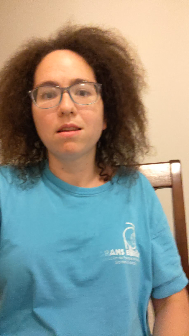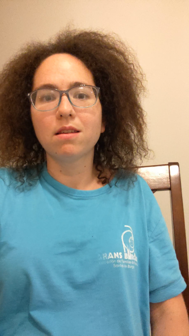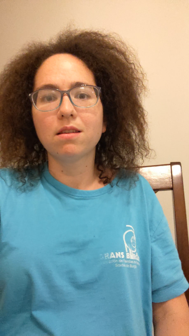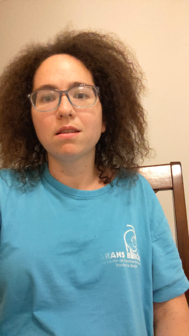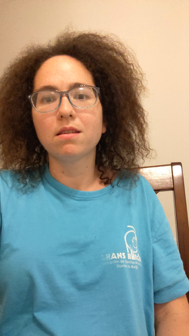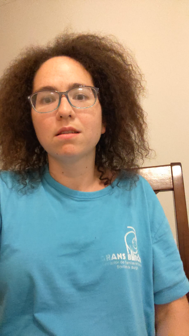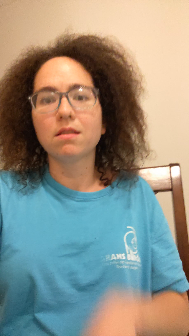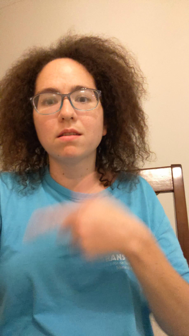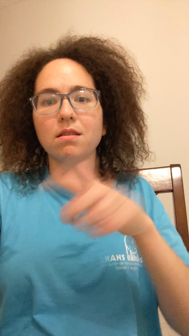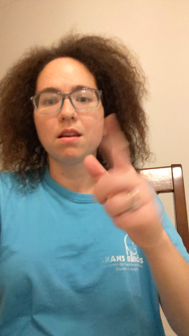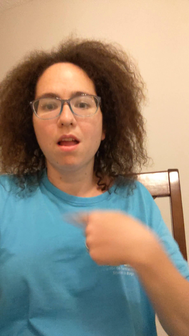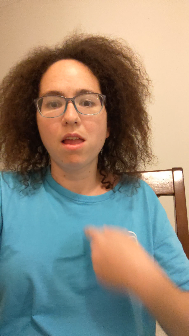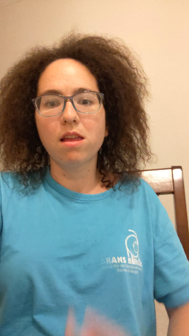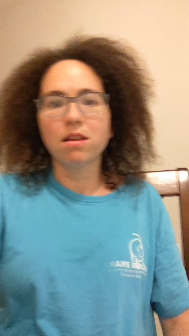let me